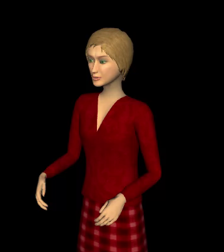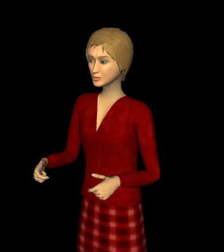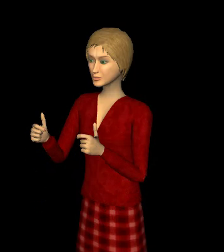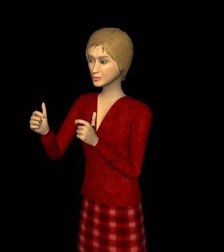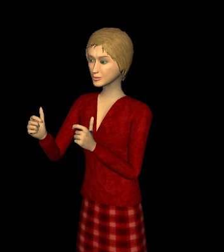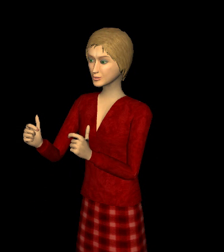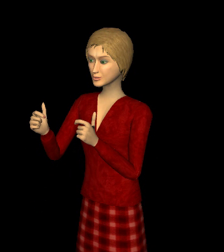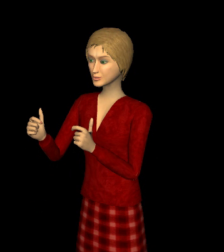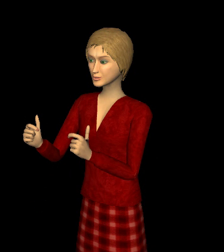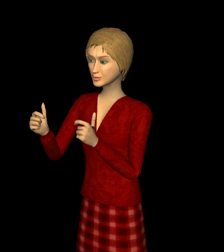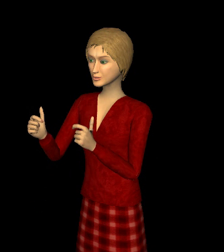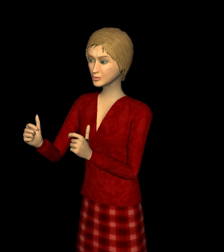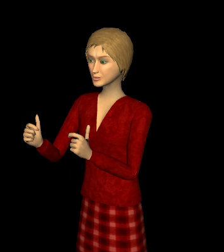محظوظ